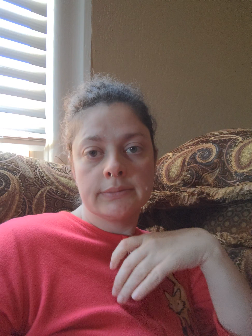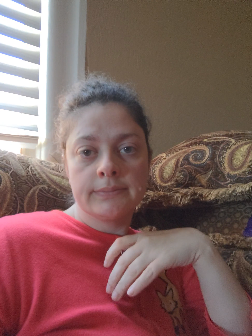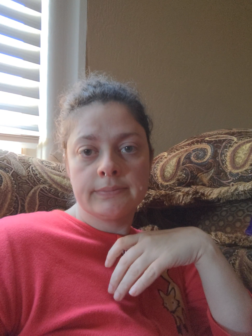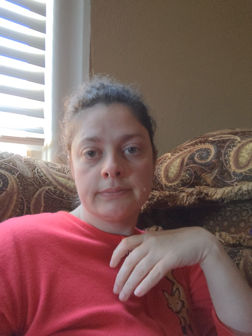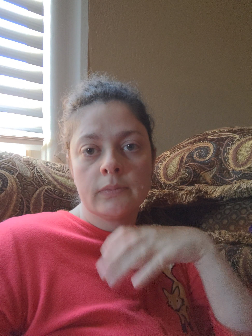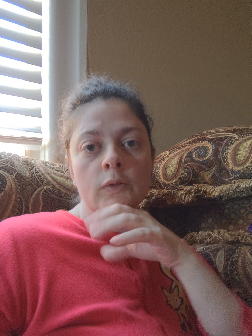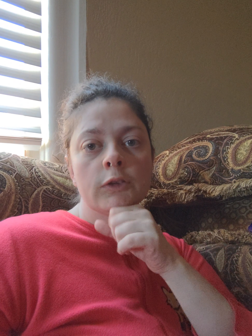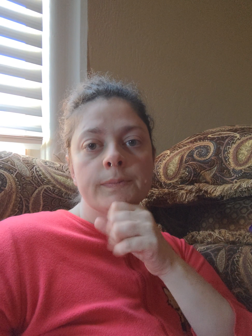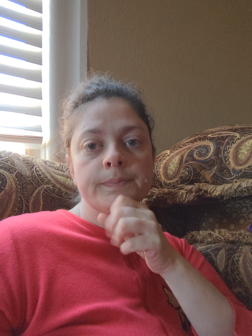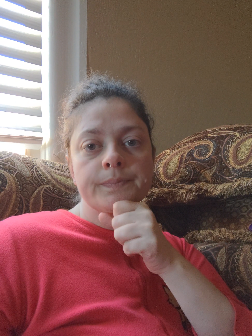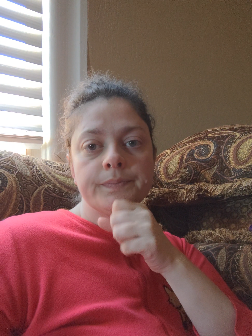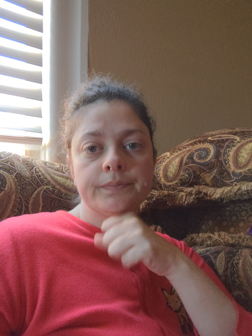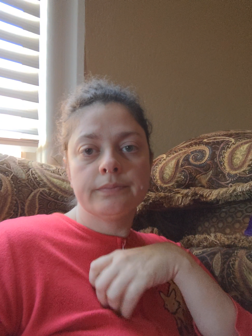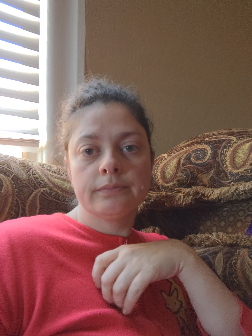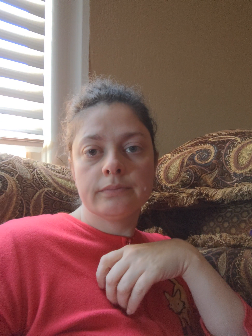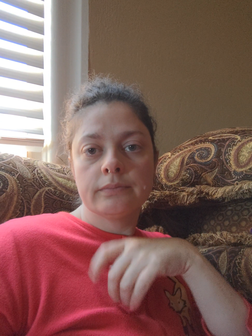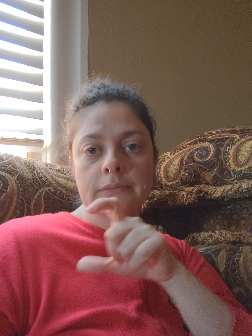orange